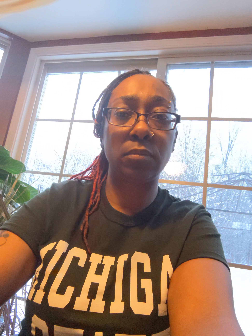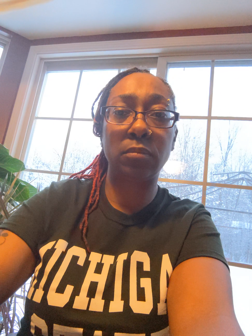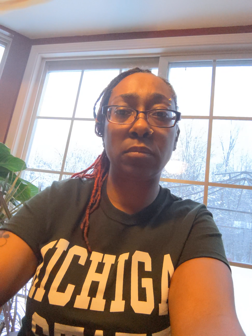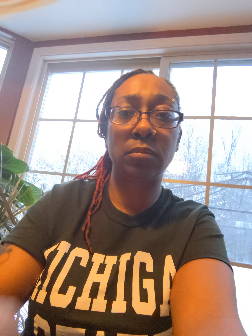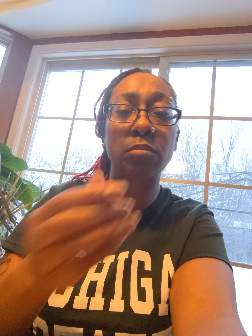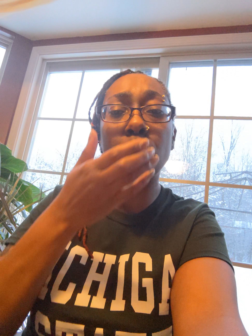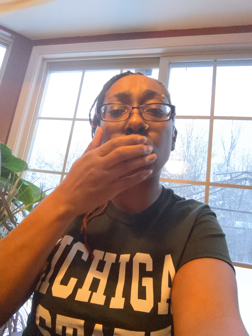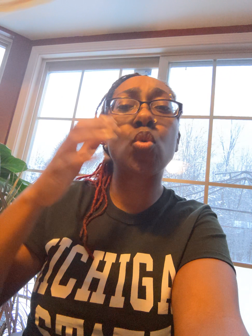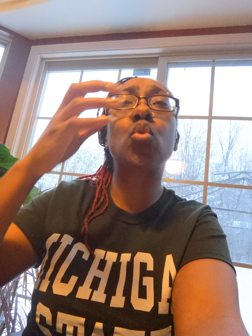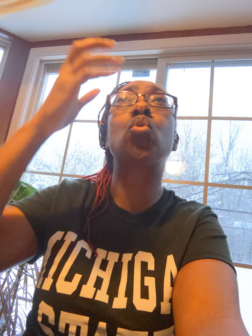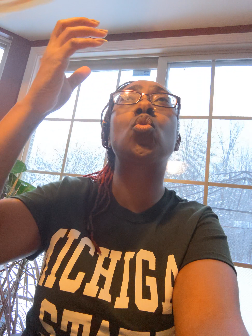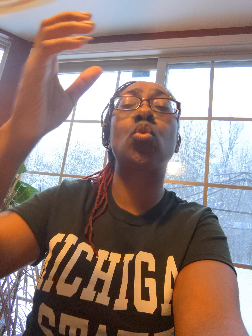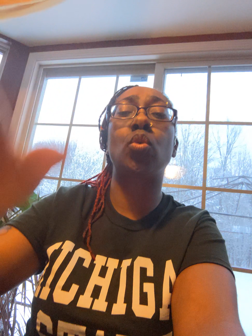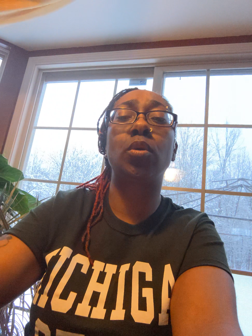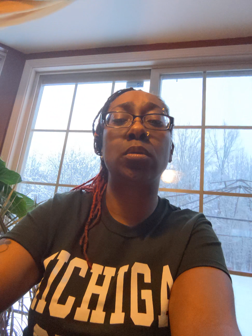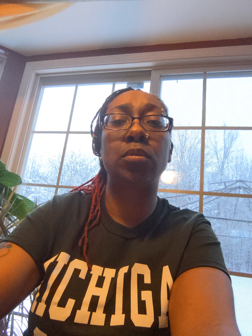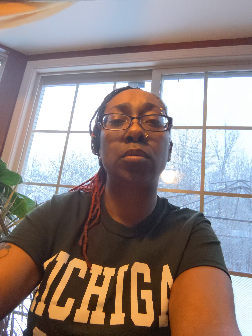balloon